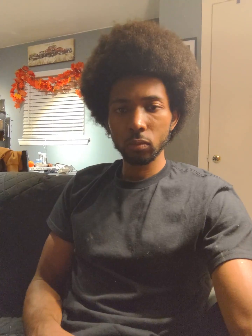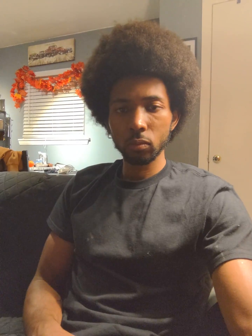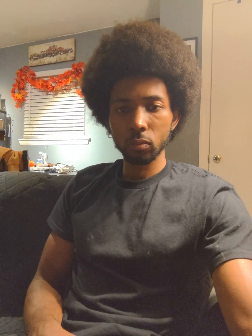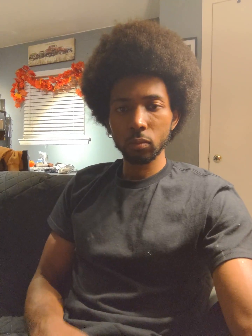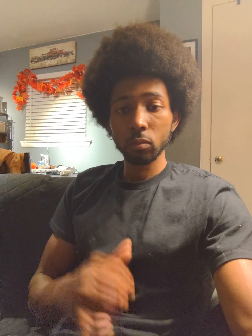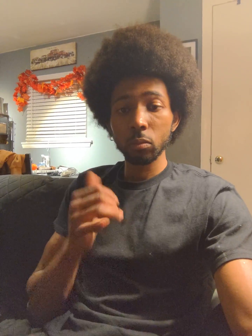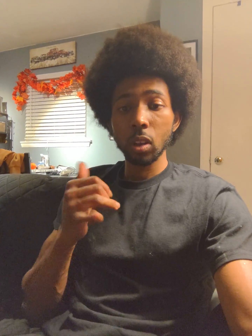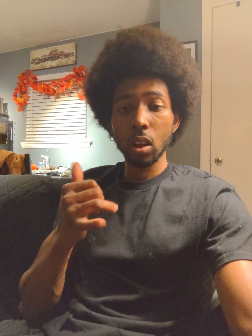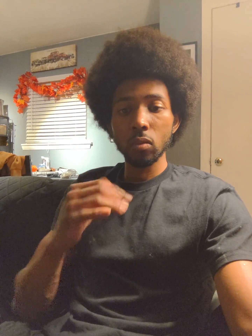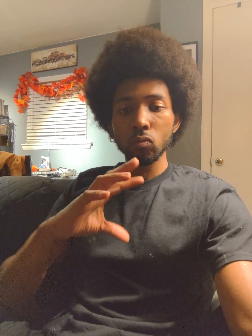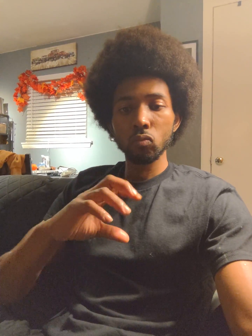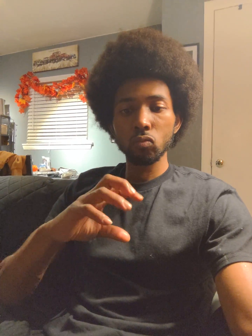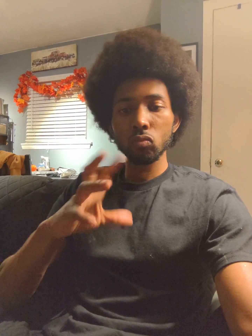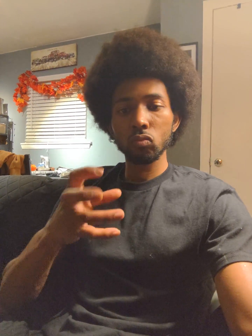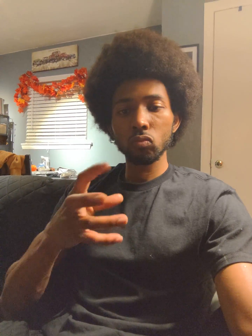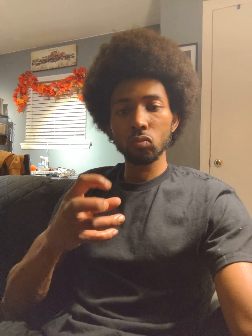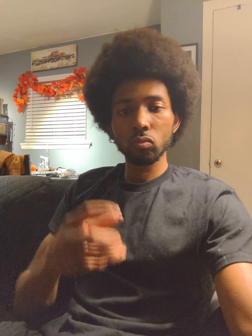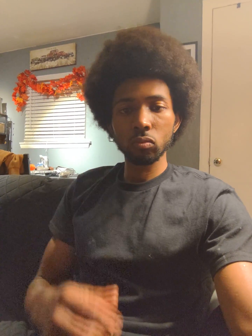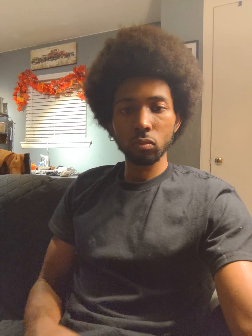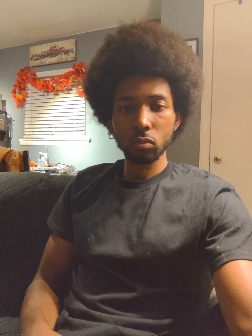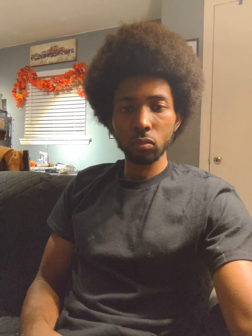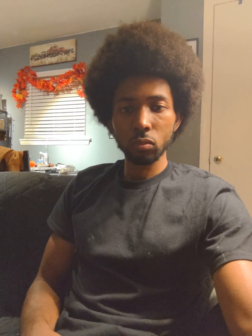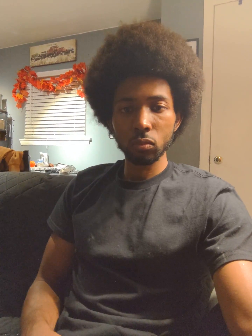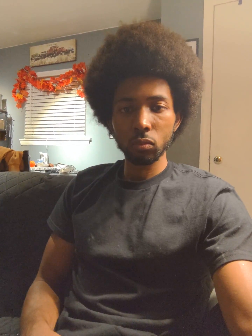play dough